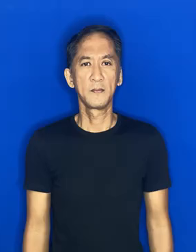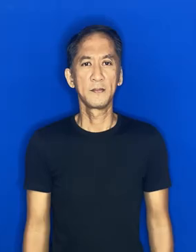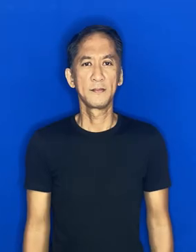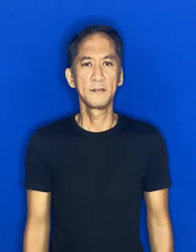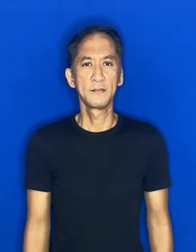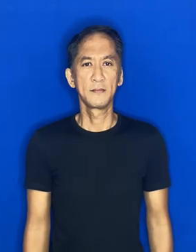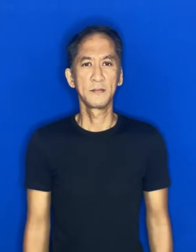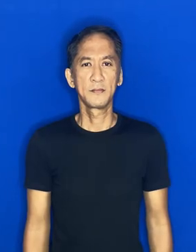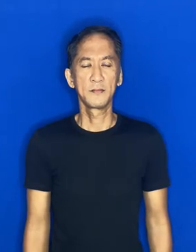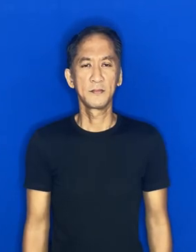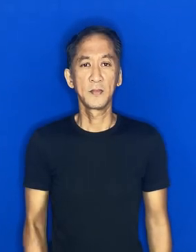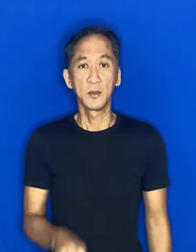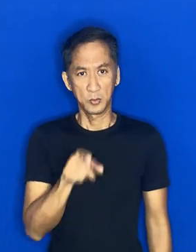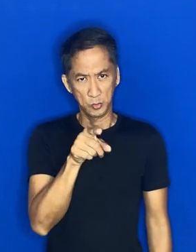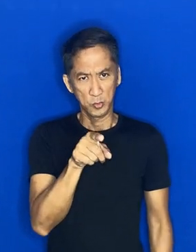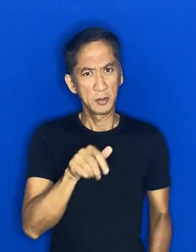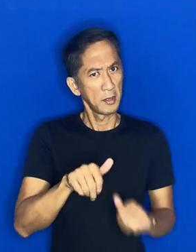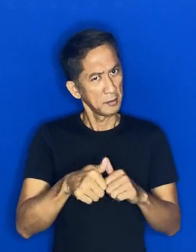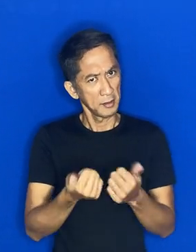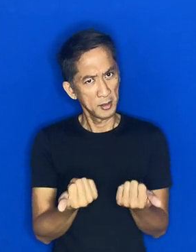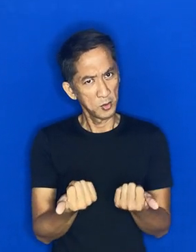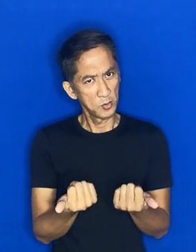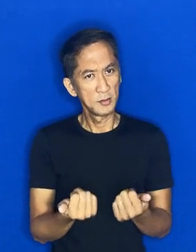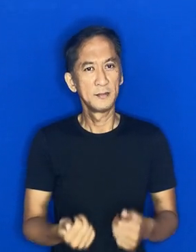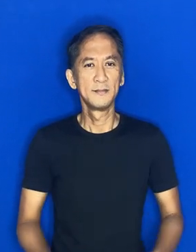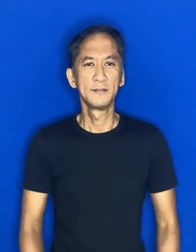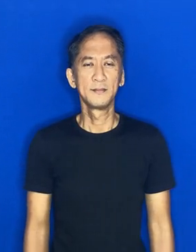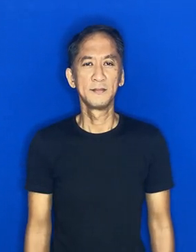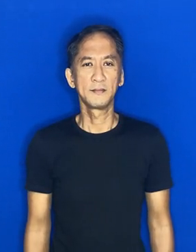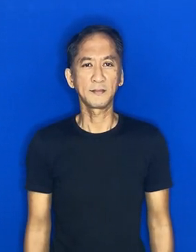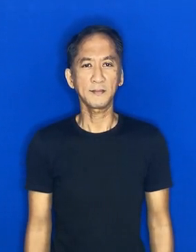how are you